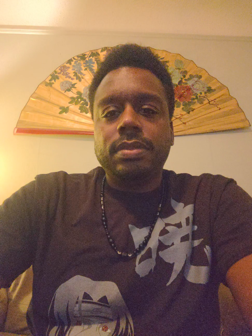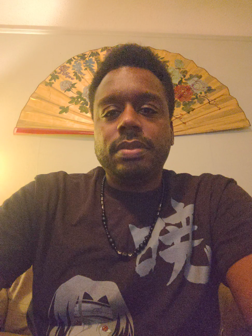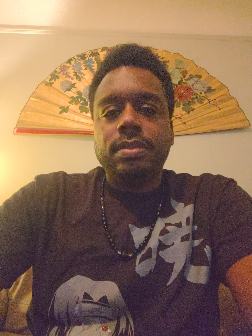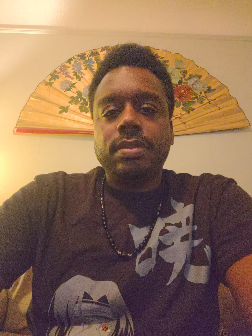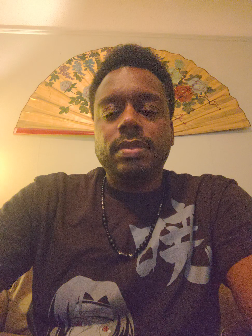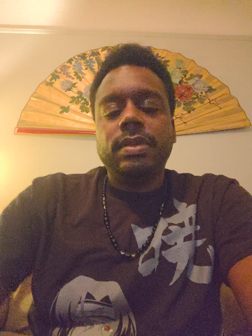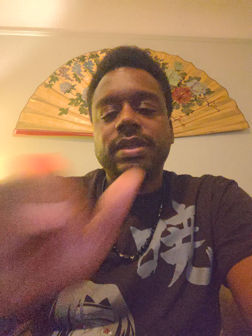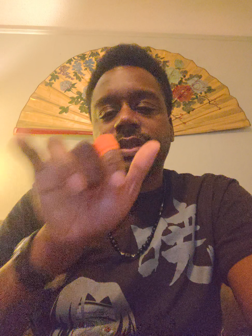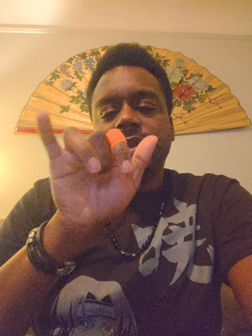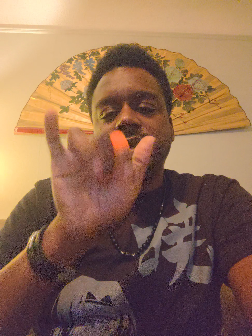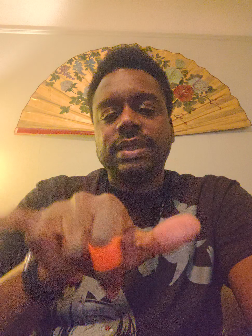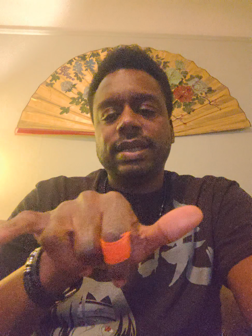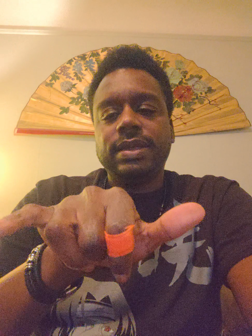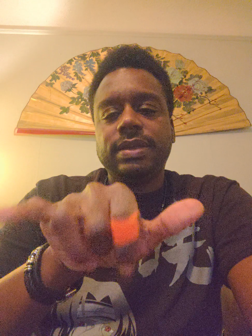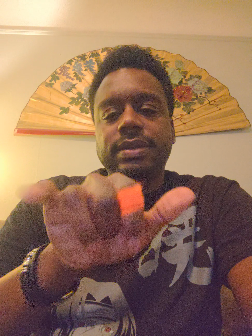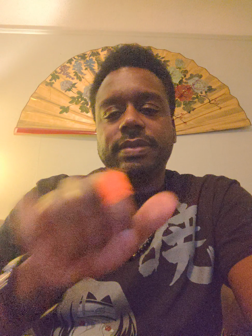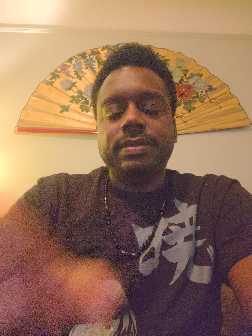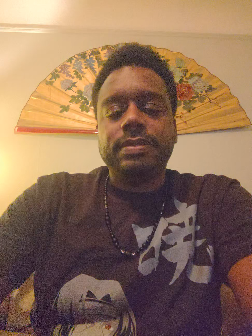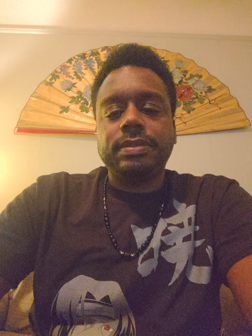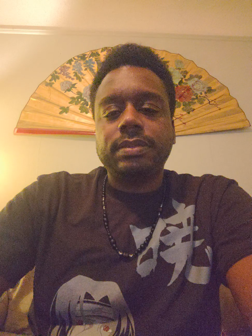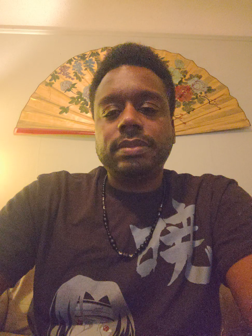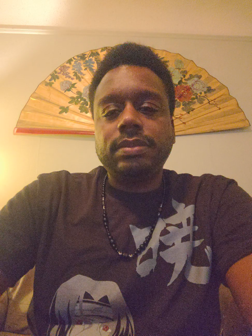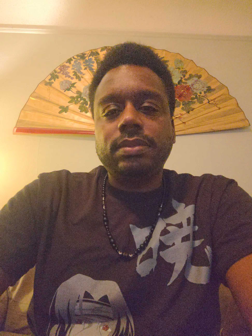stay